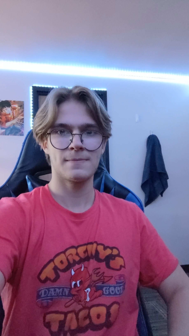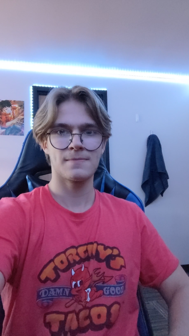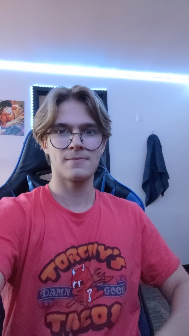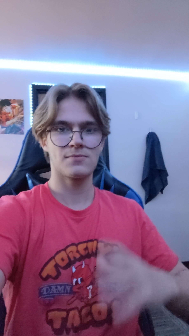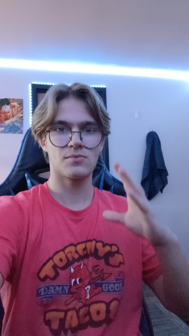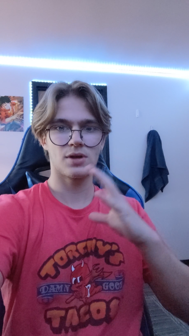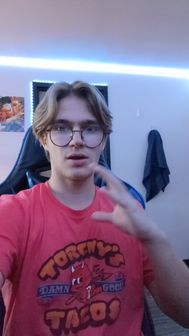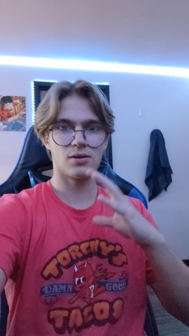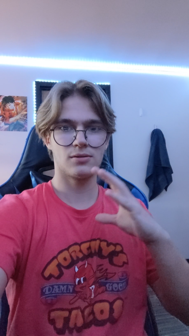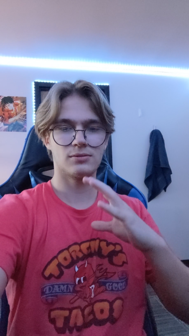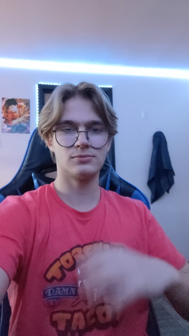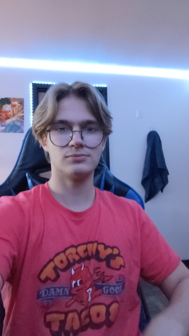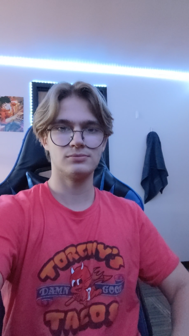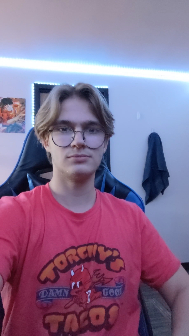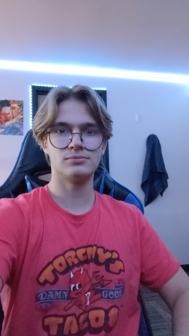ball